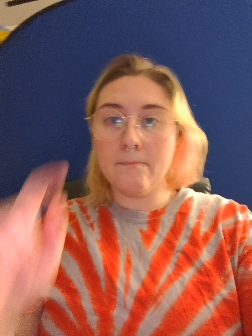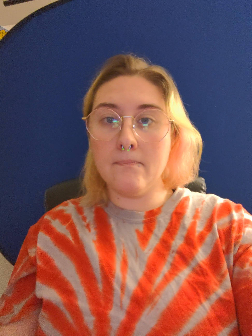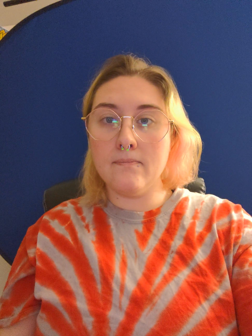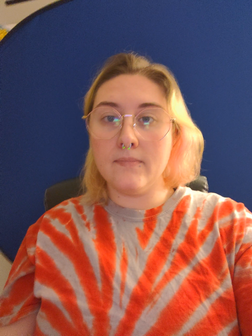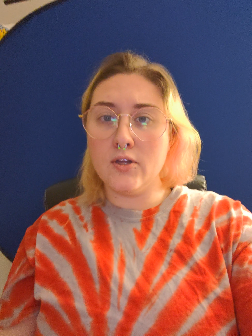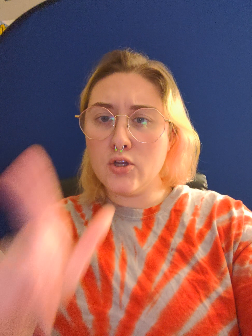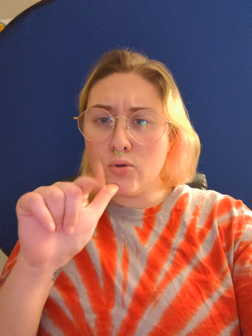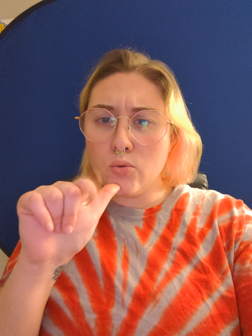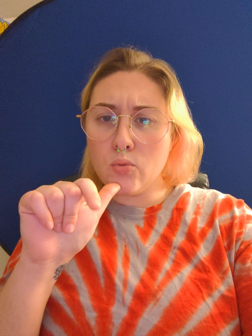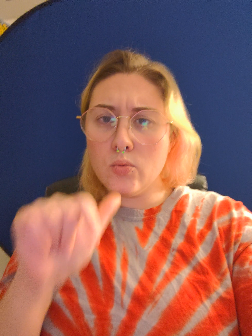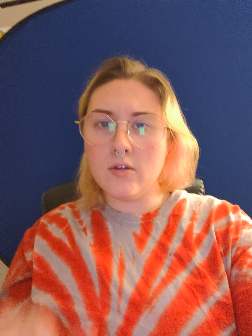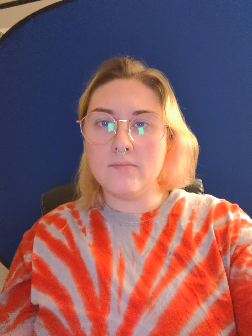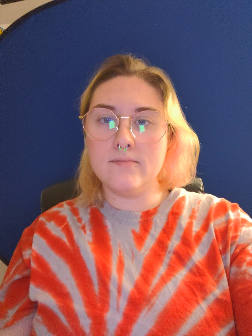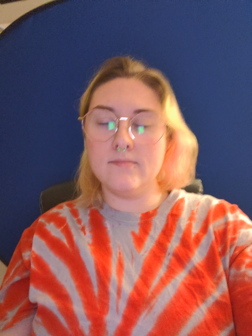who